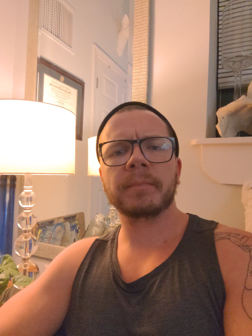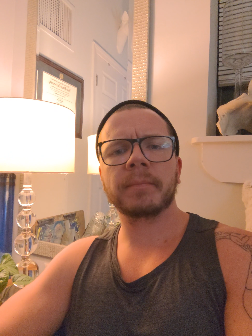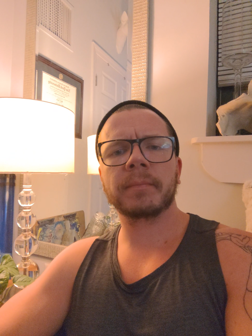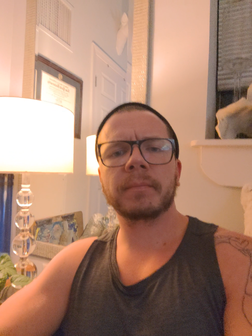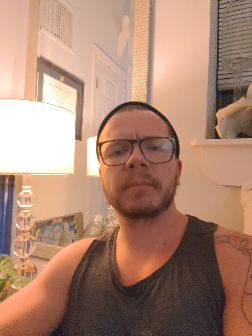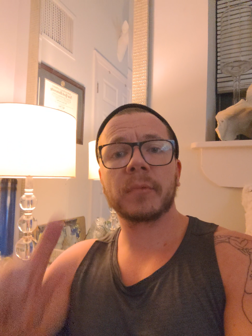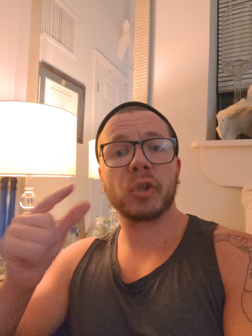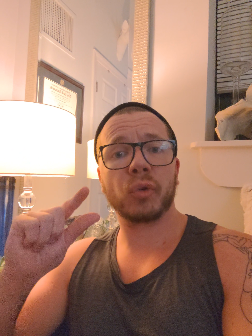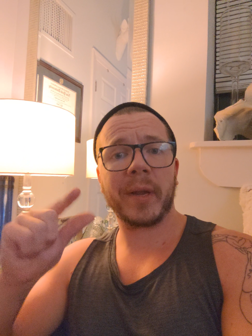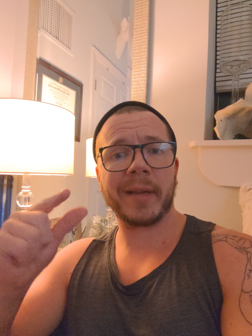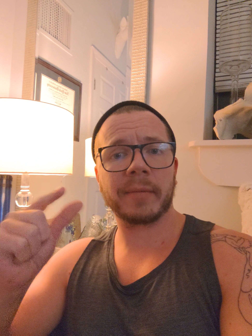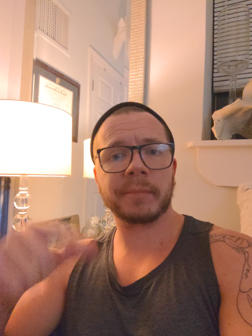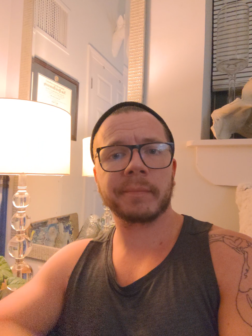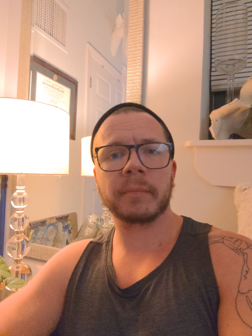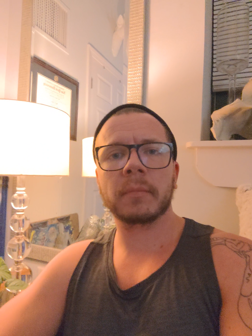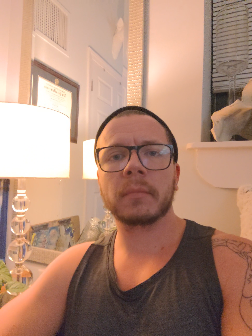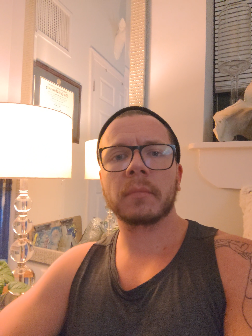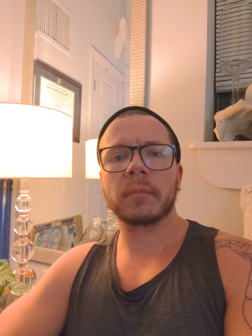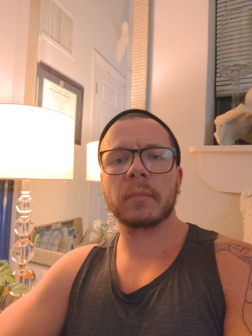green